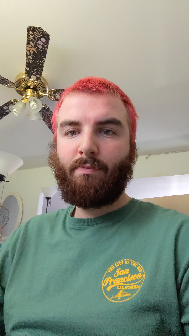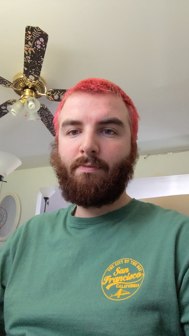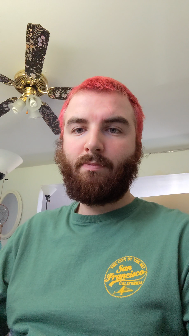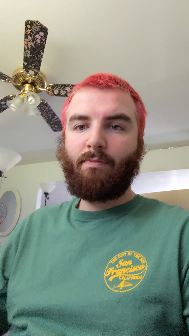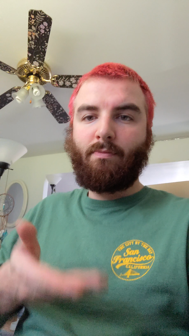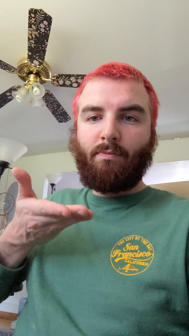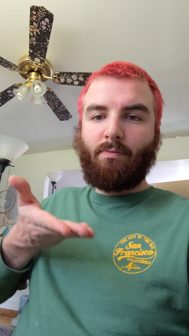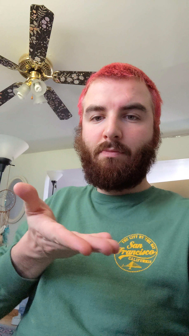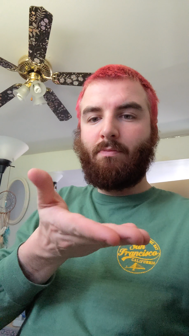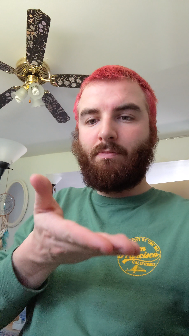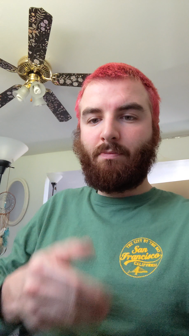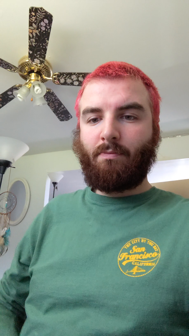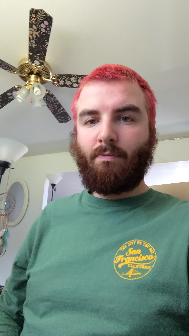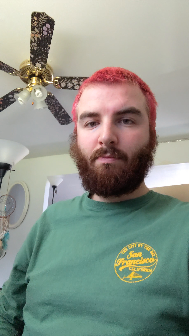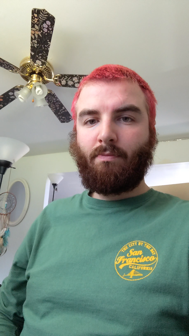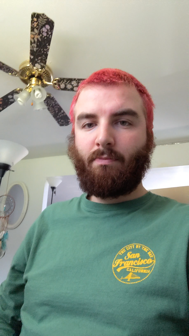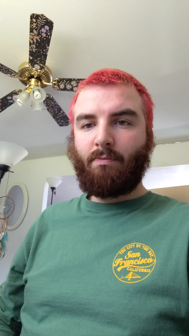oven